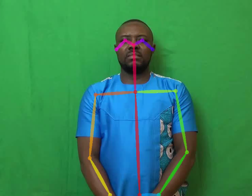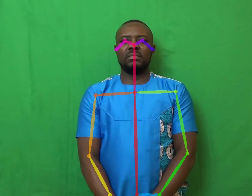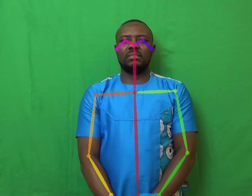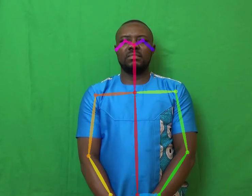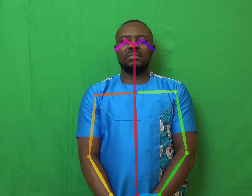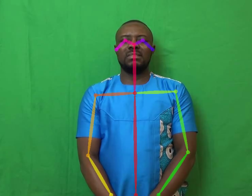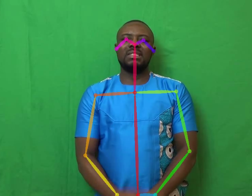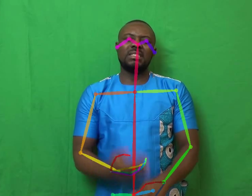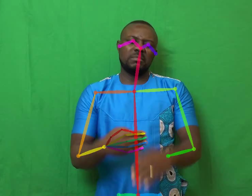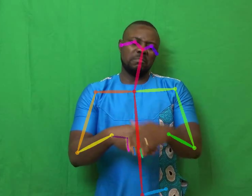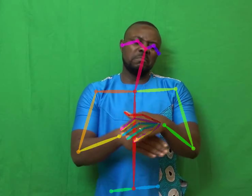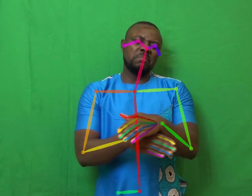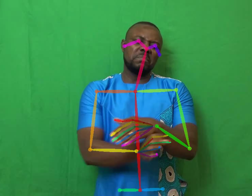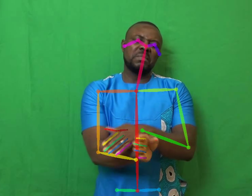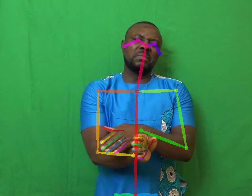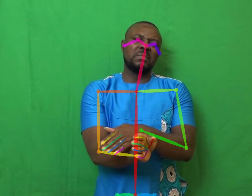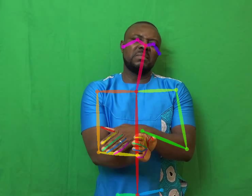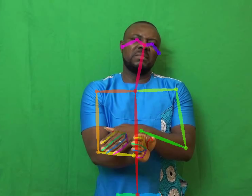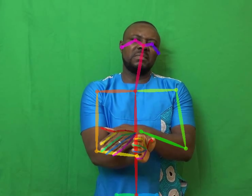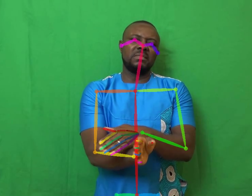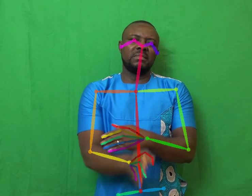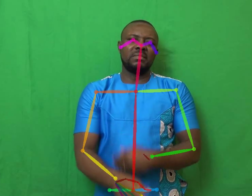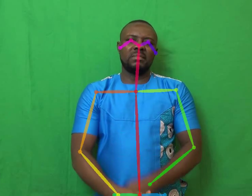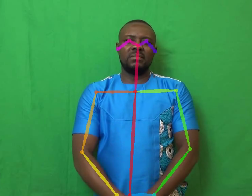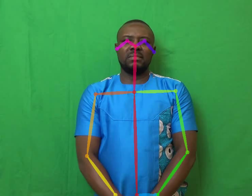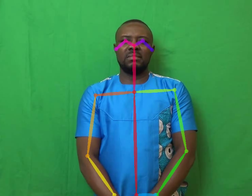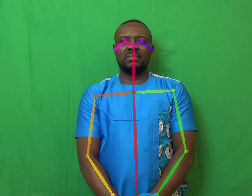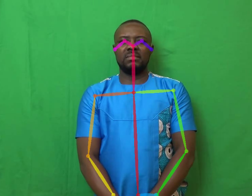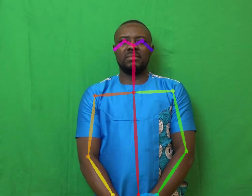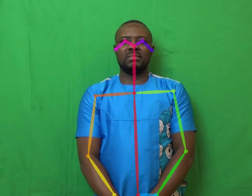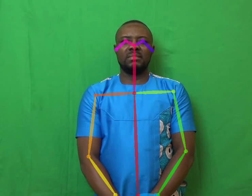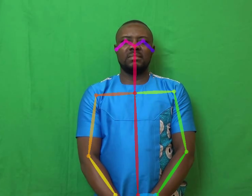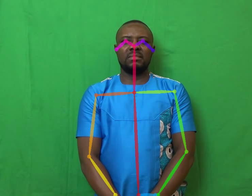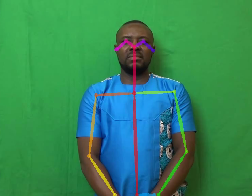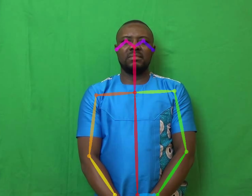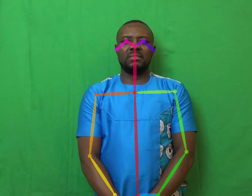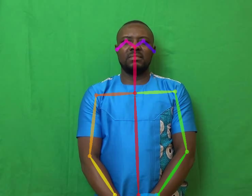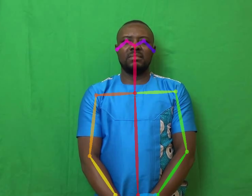bribe